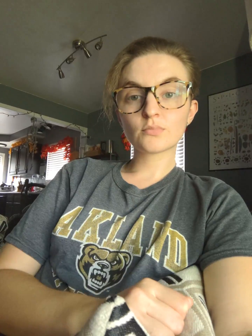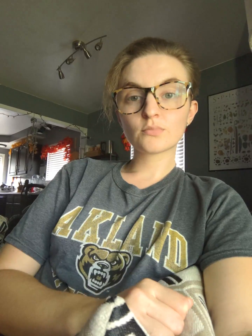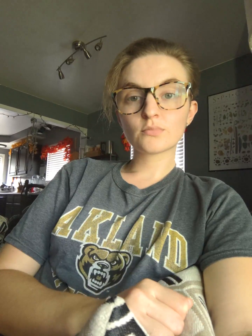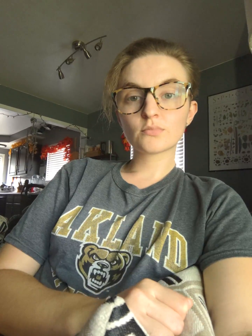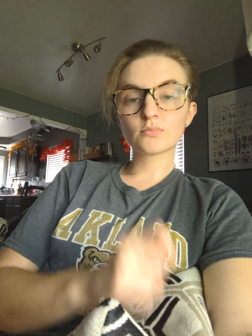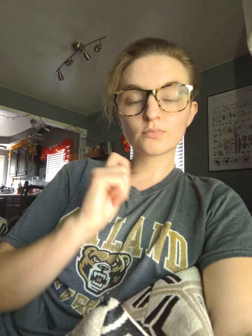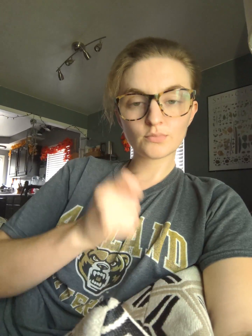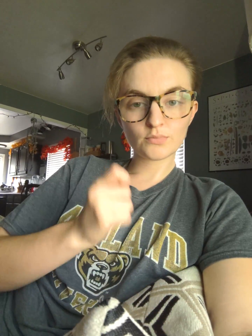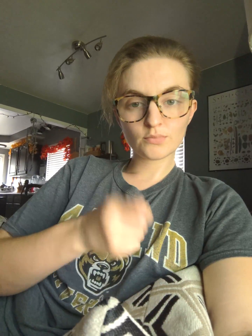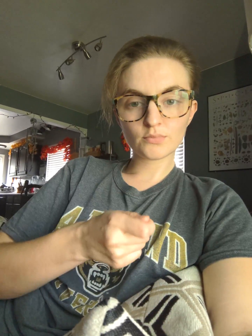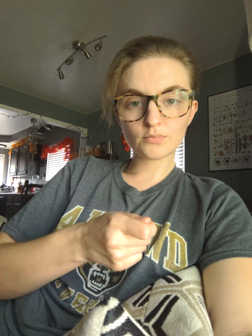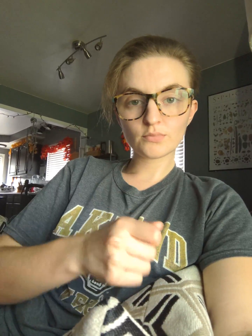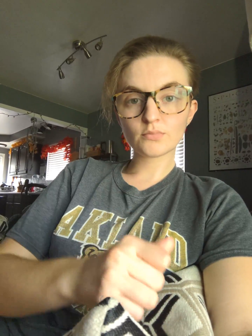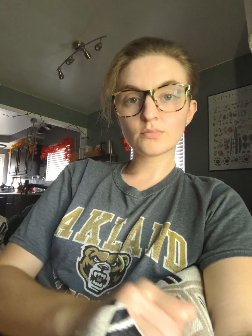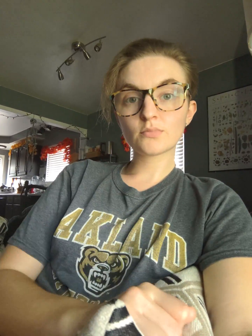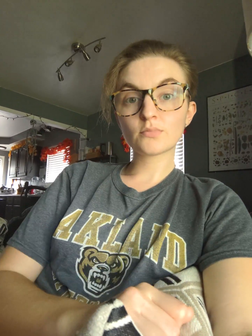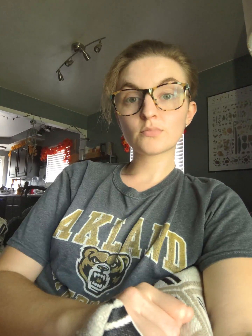hammer